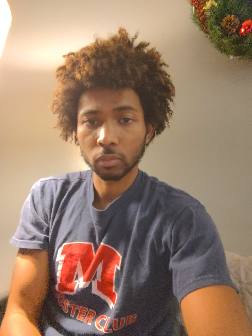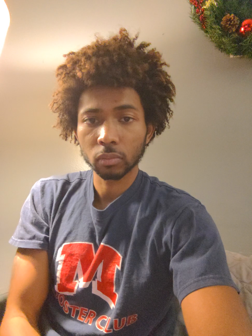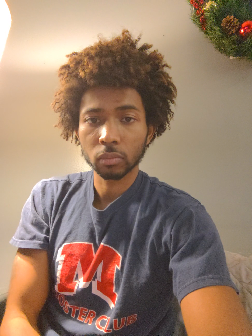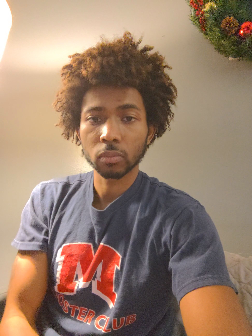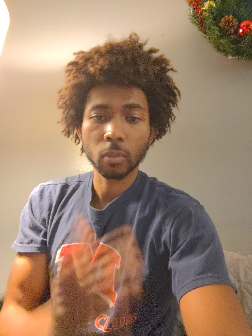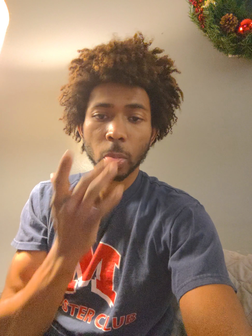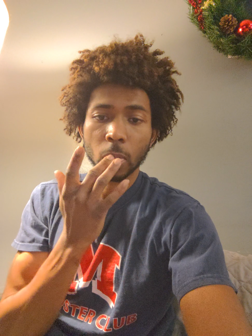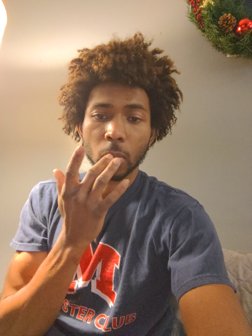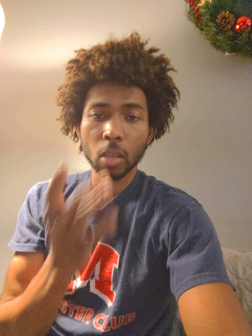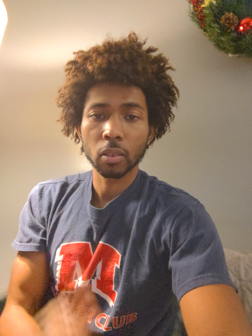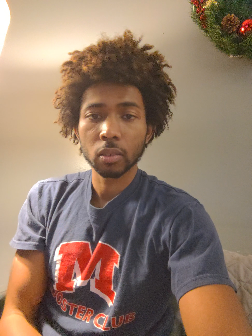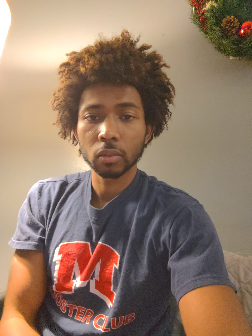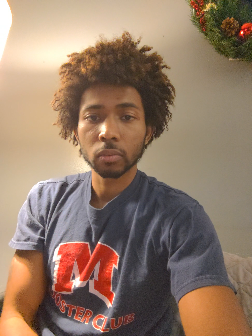taste